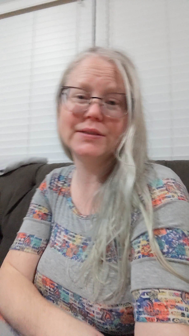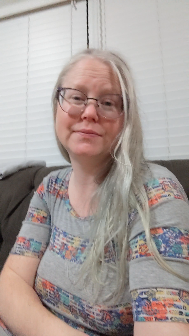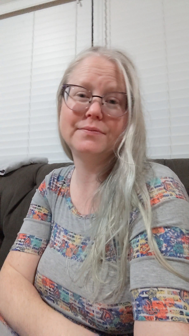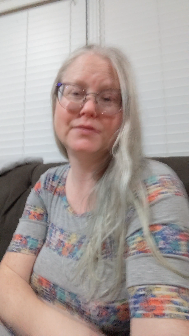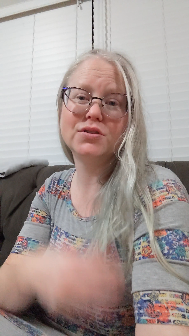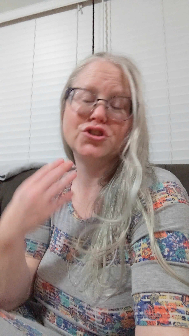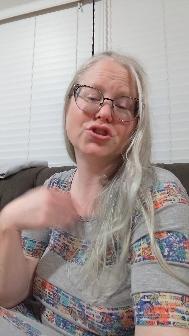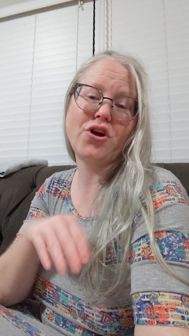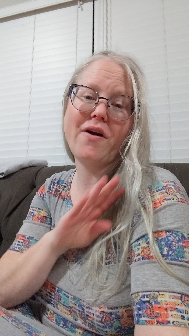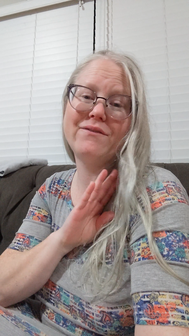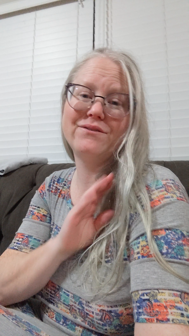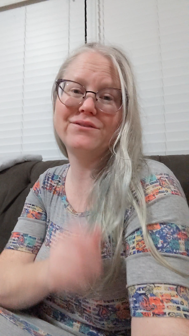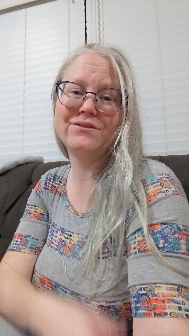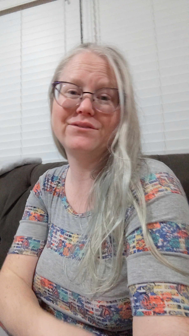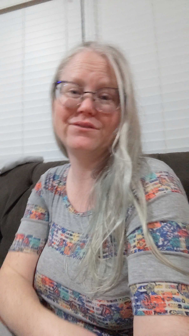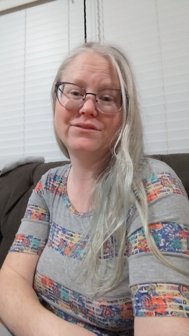scarf